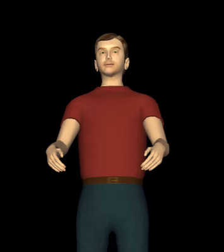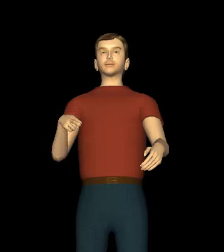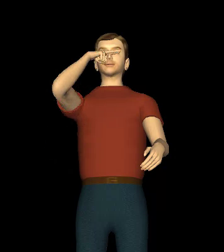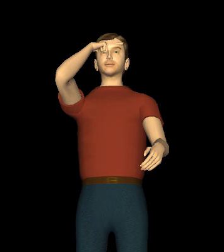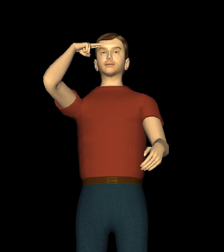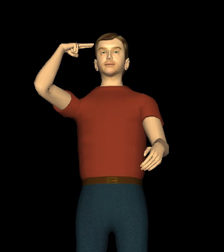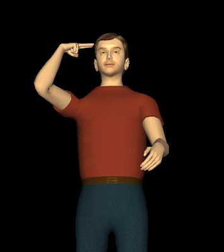أسود